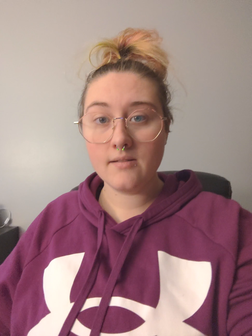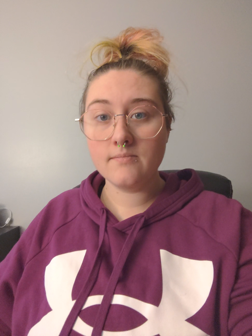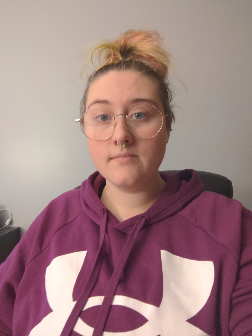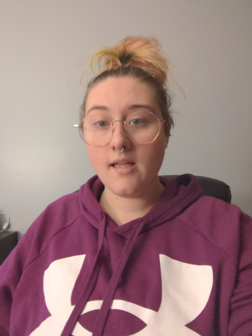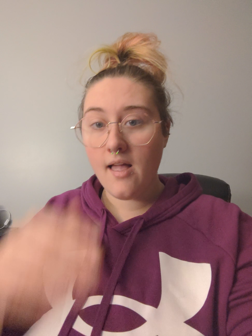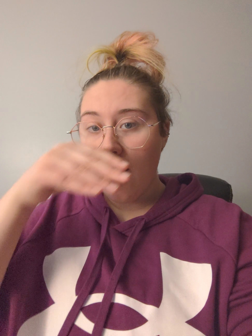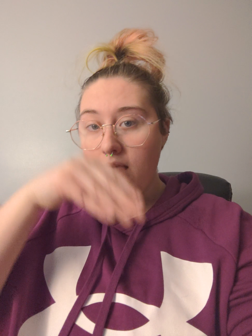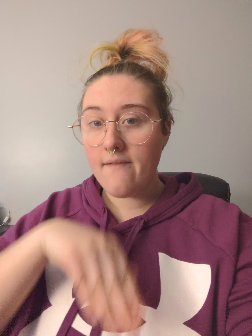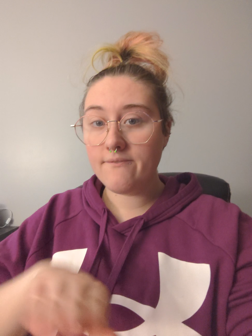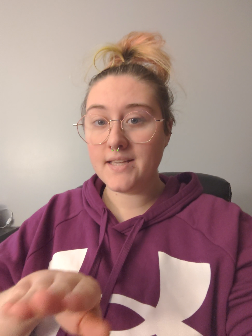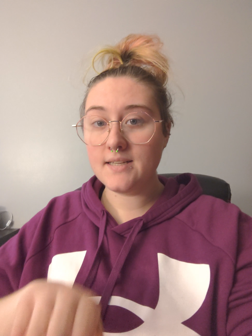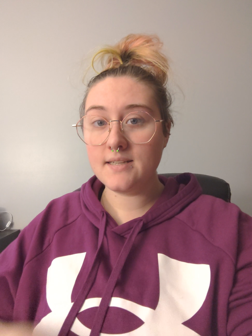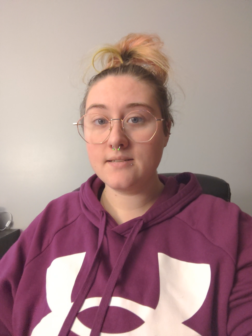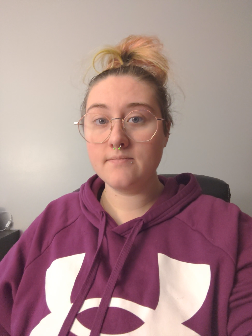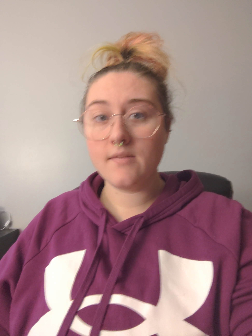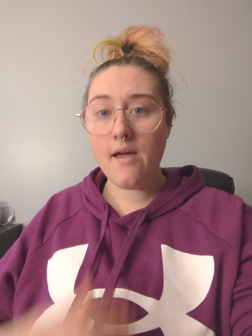elephant